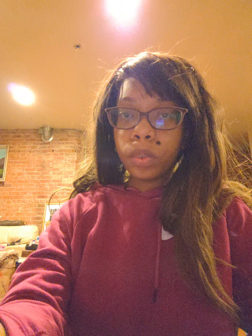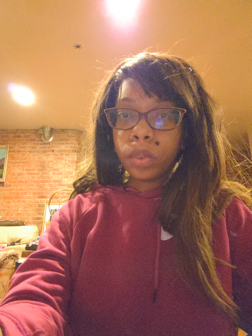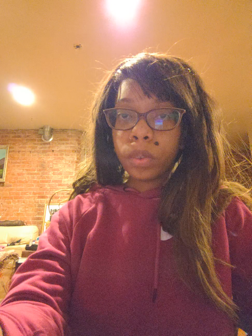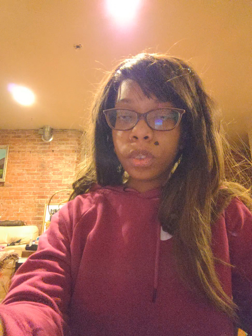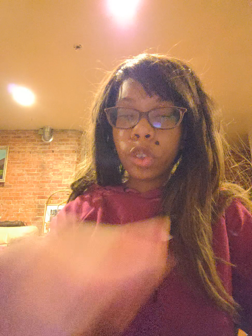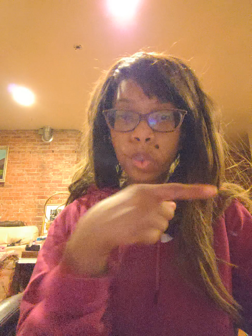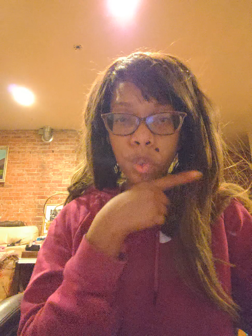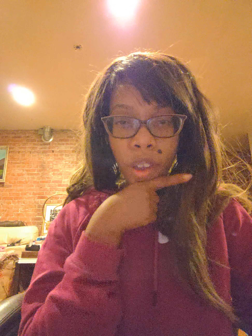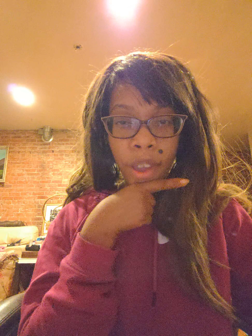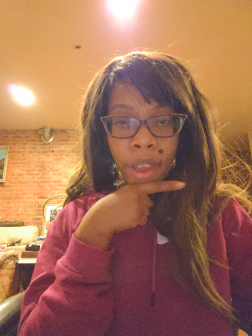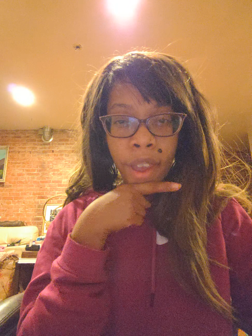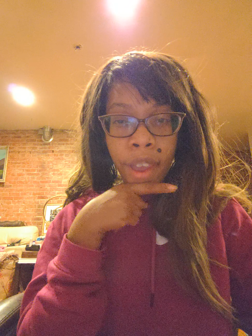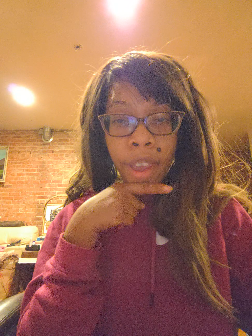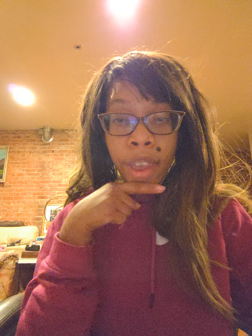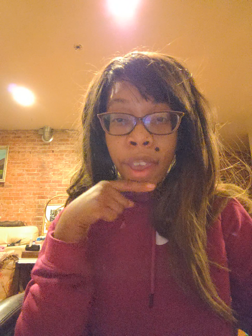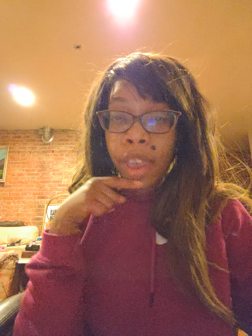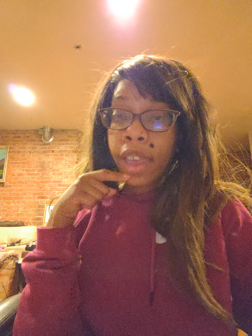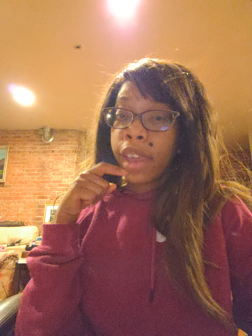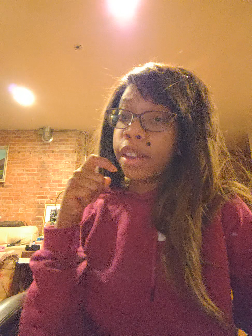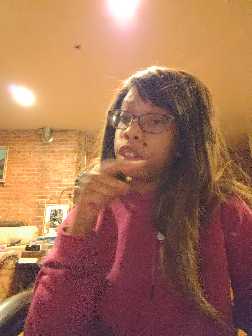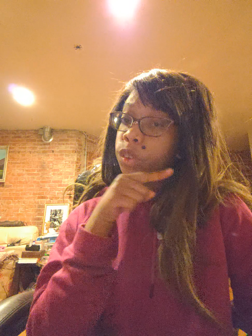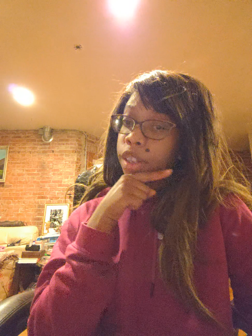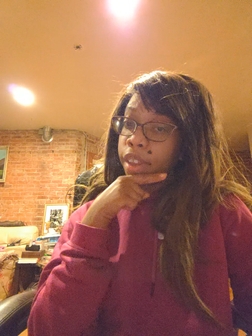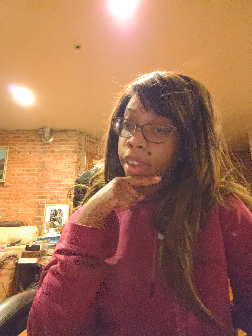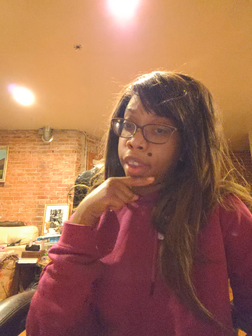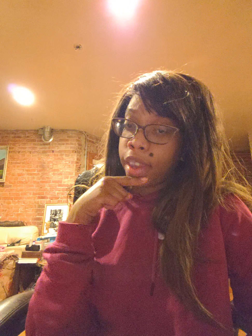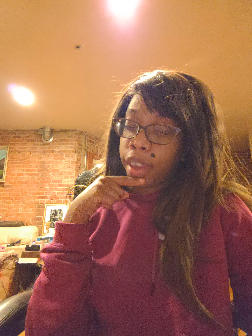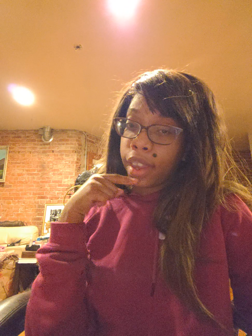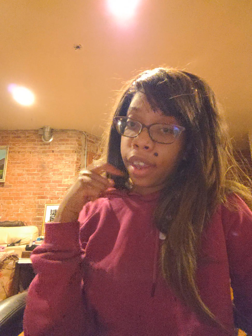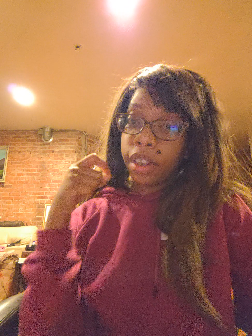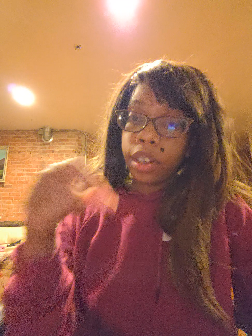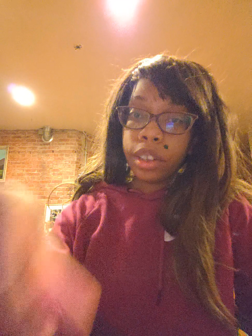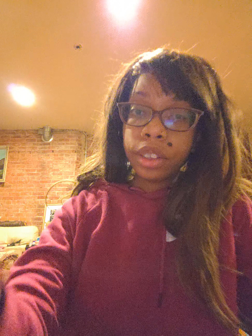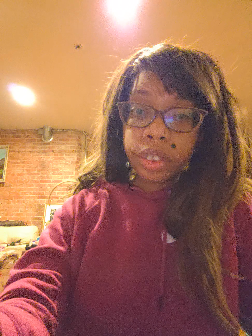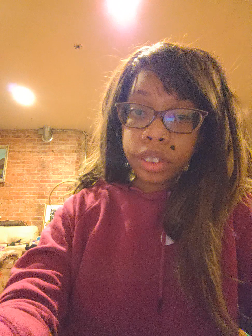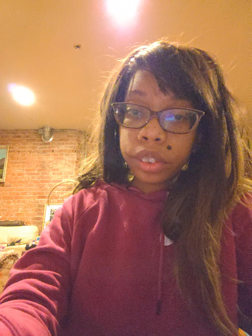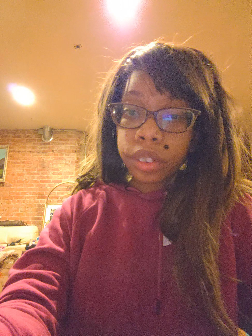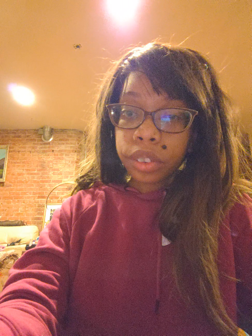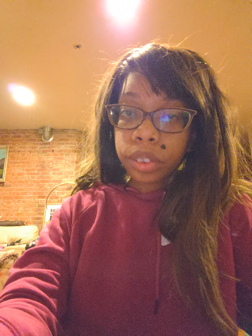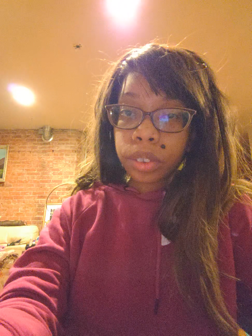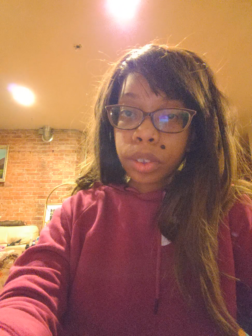dry